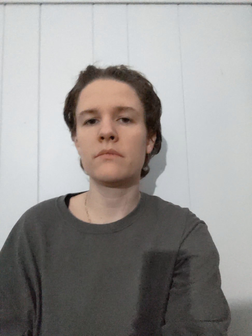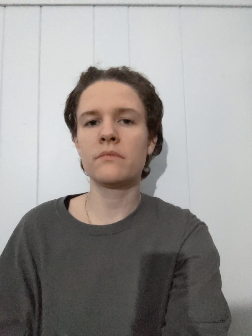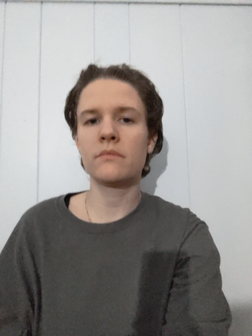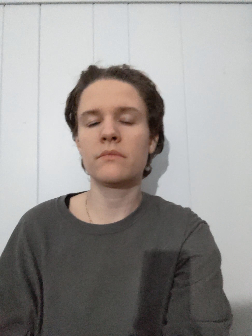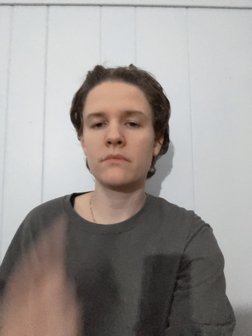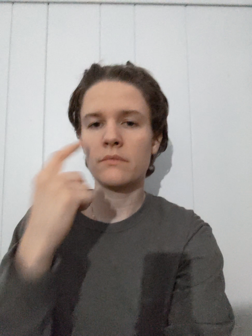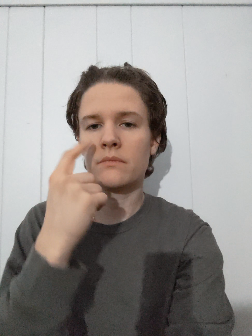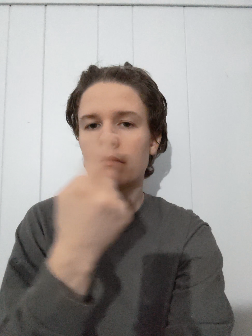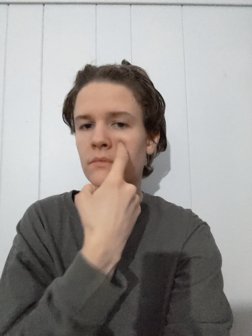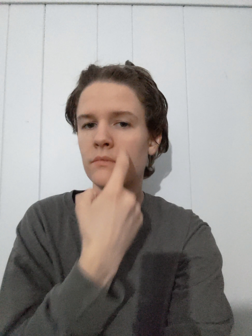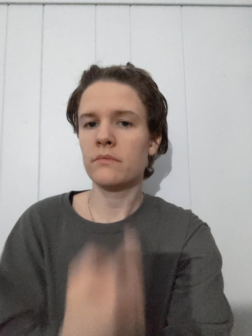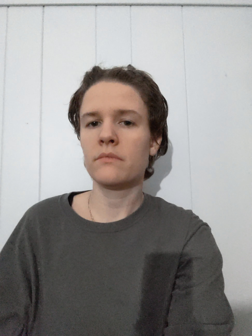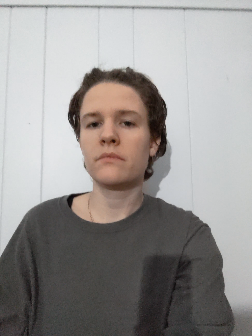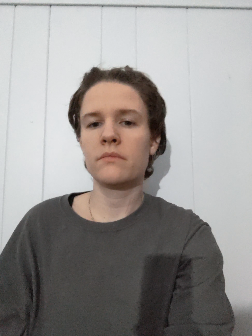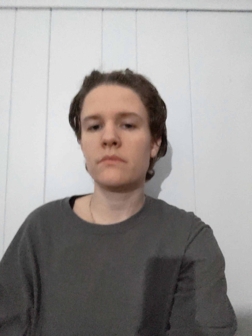eye